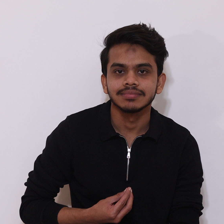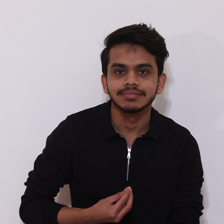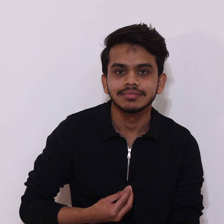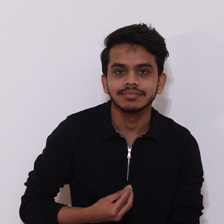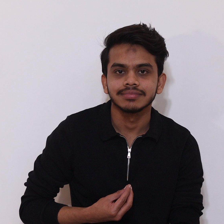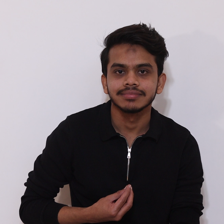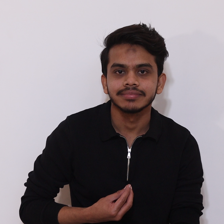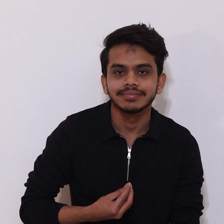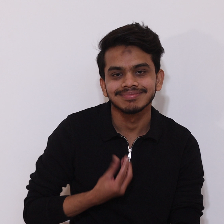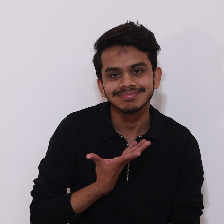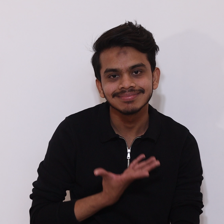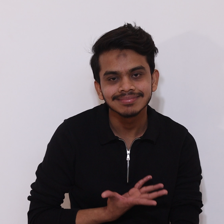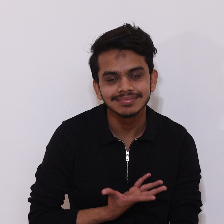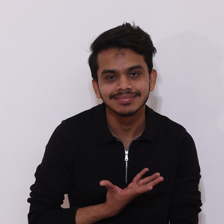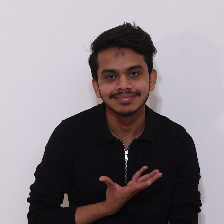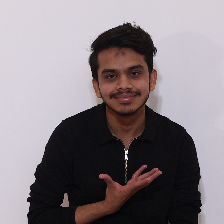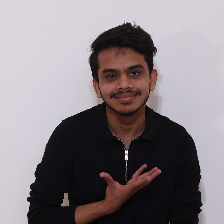glad